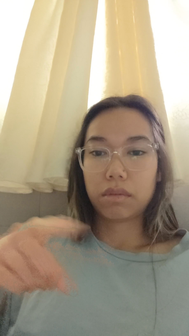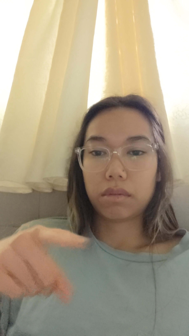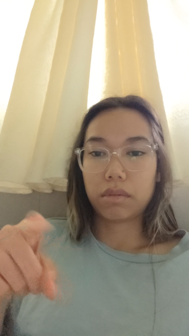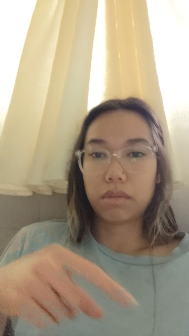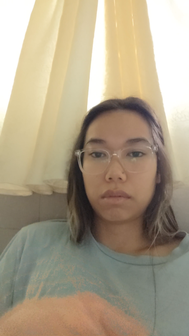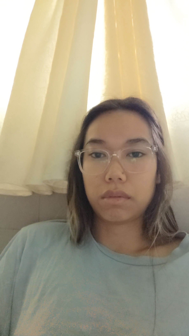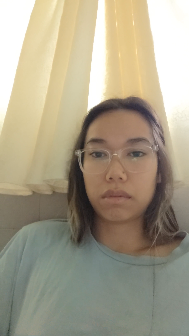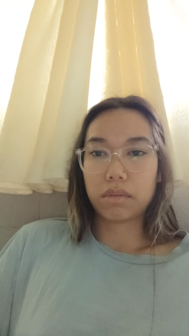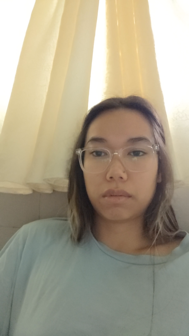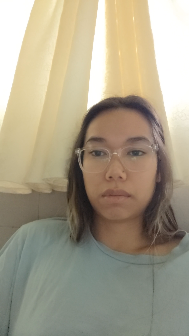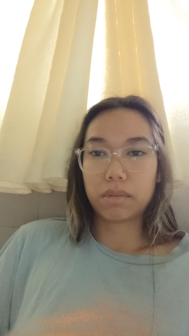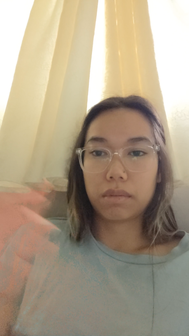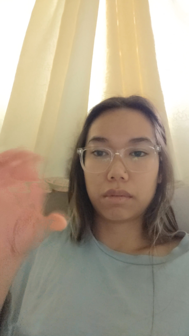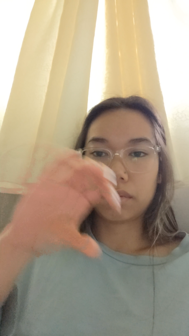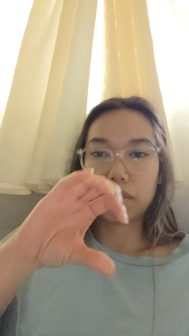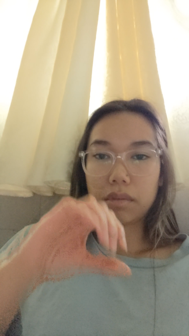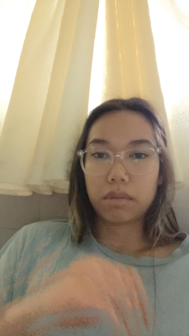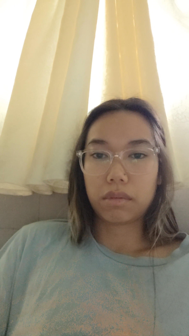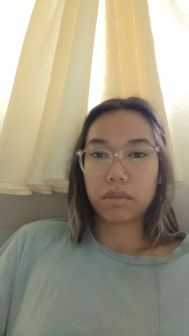pour